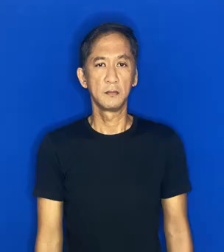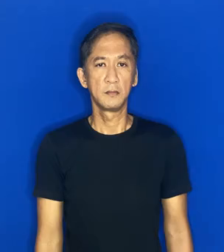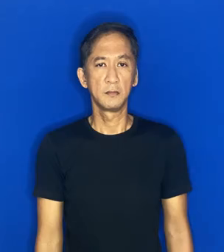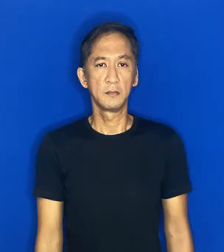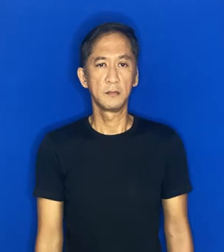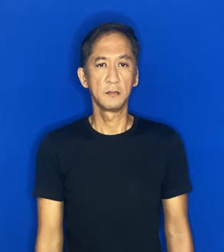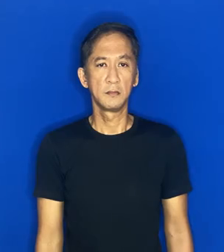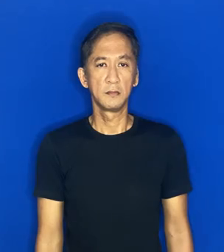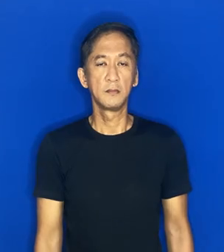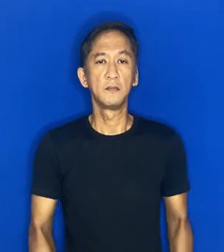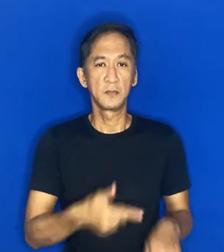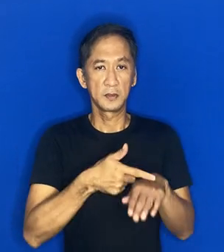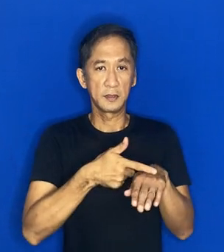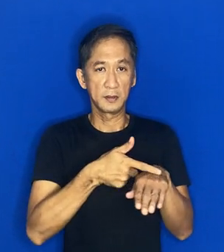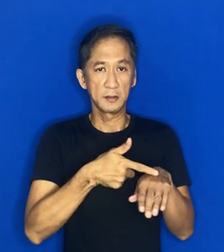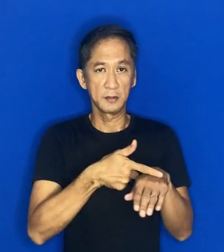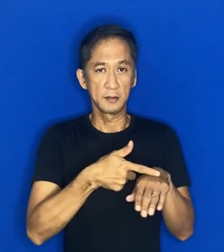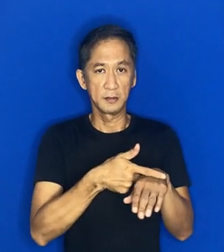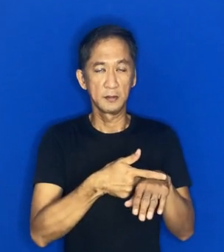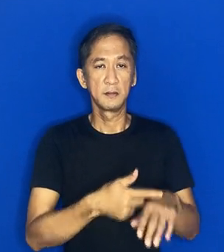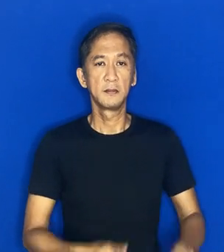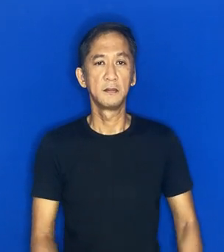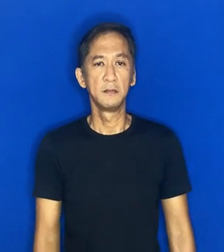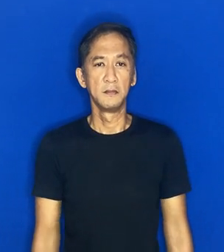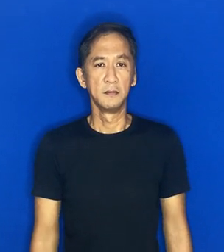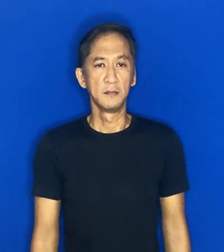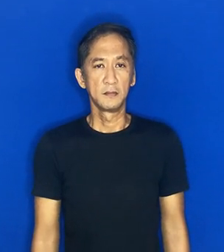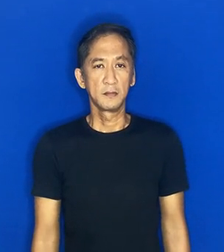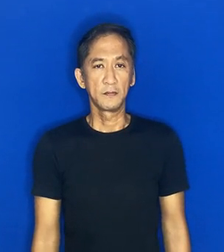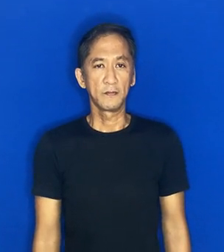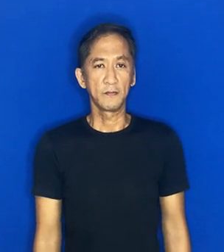gray